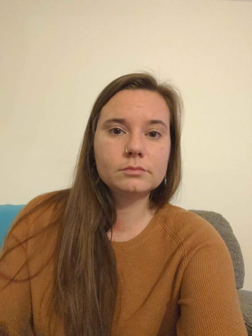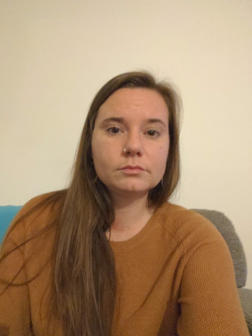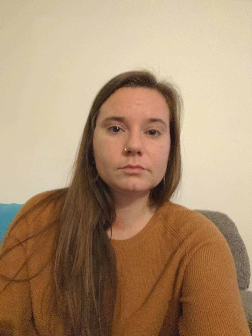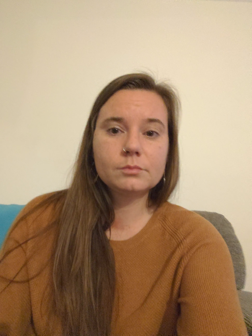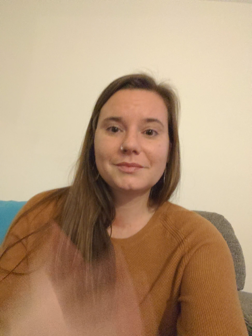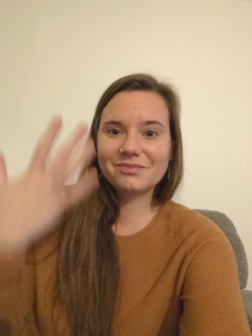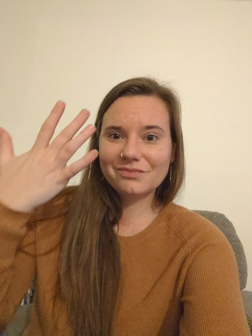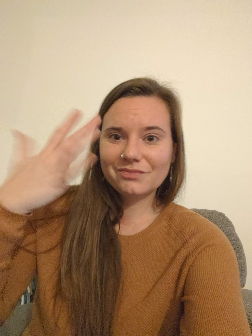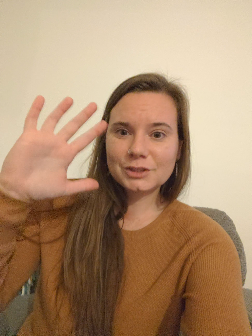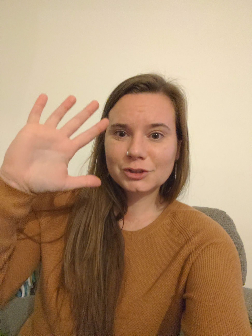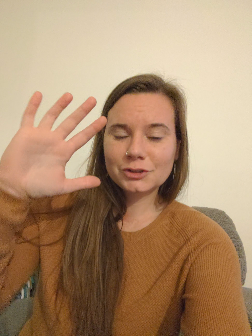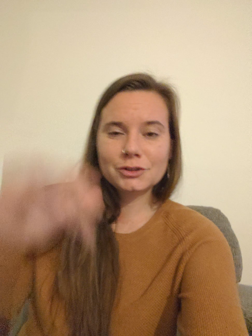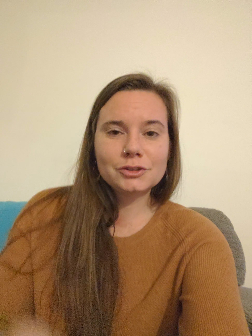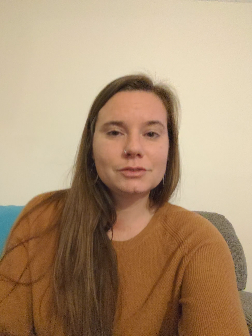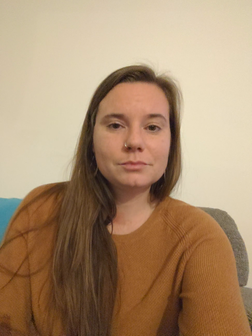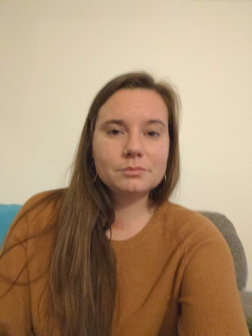finish